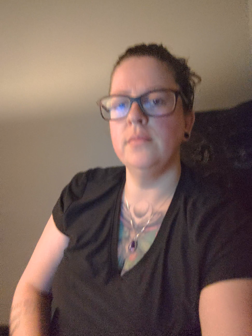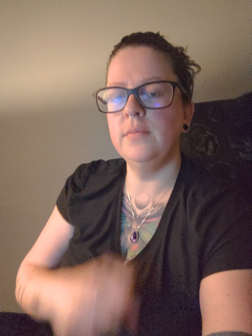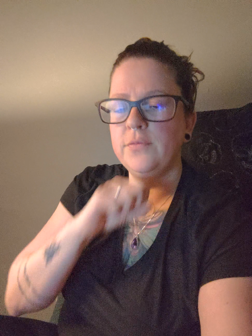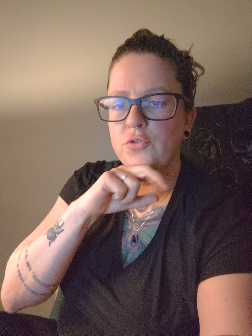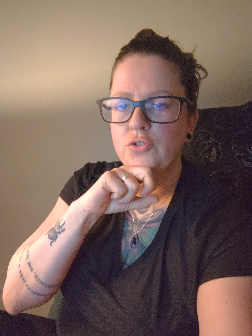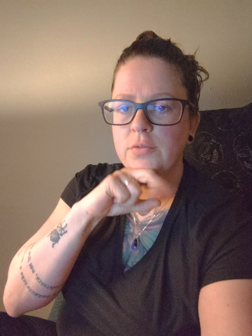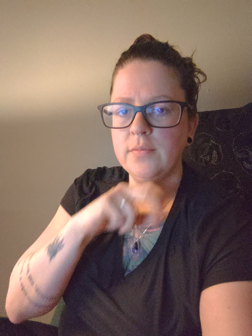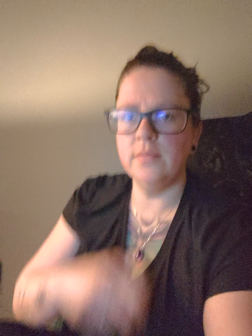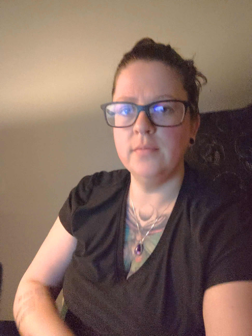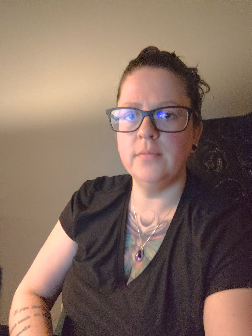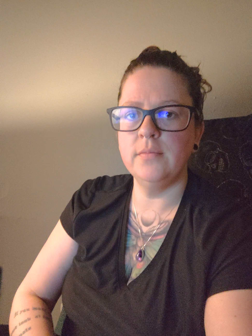frog